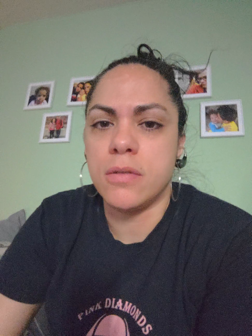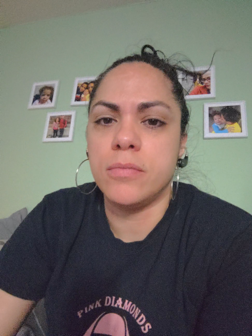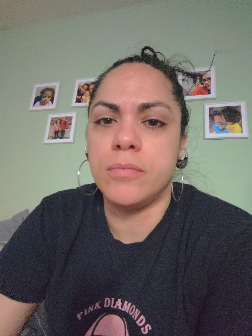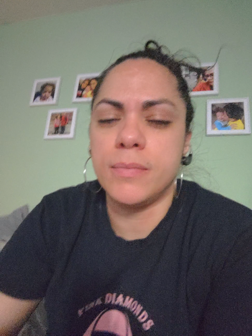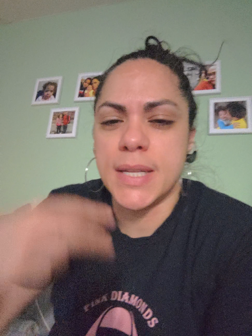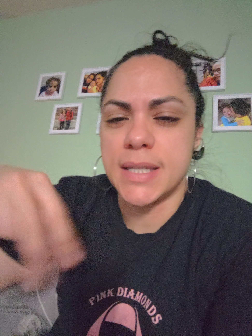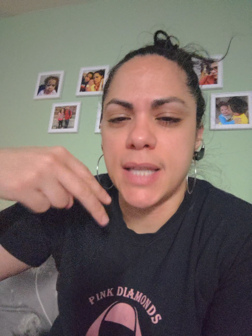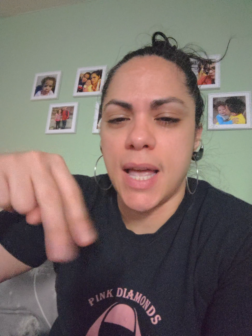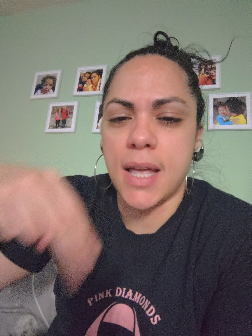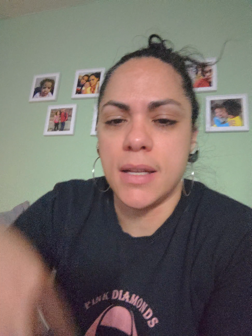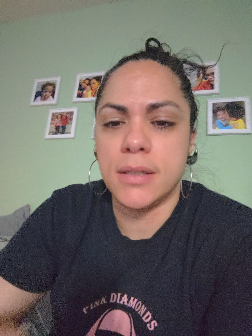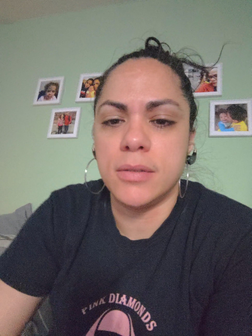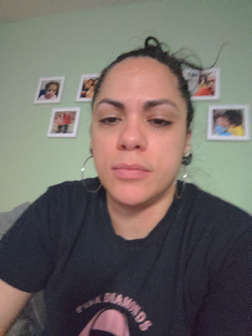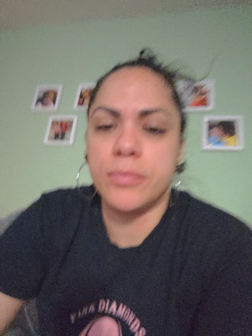dance